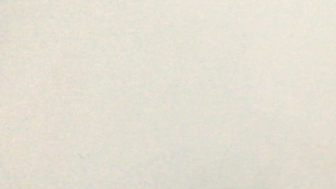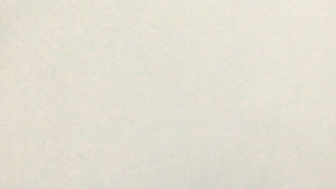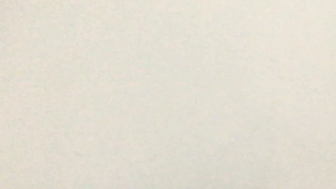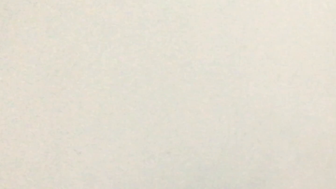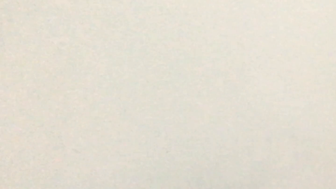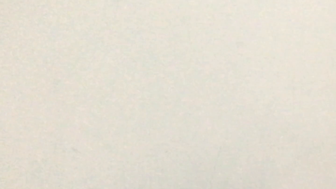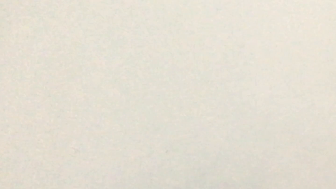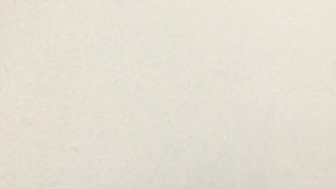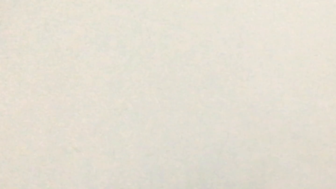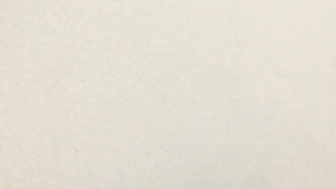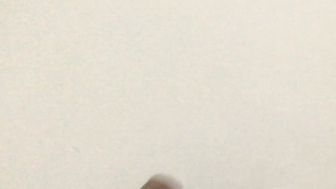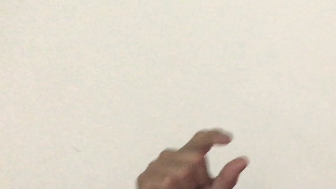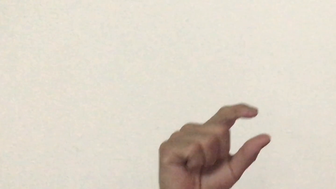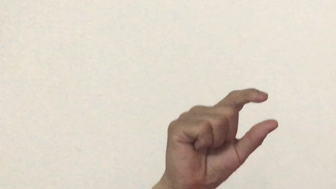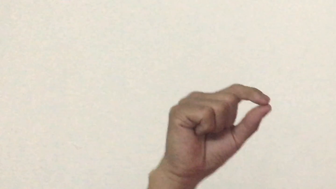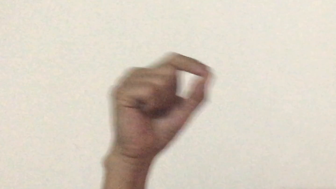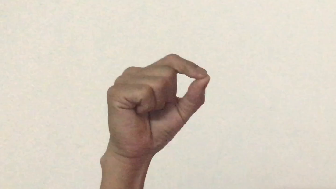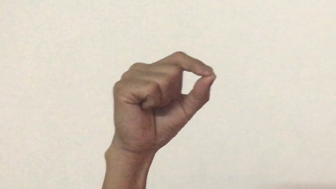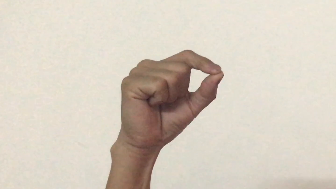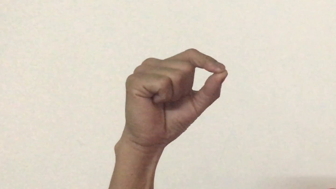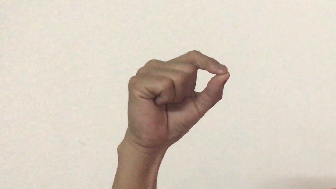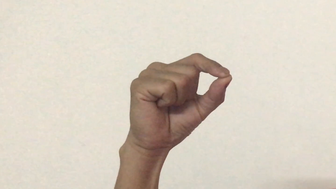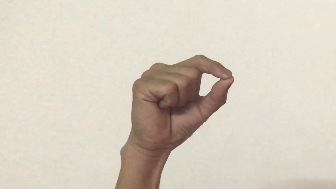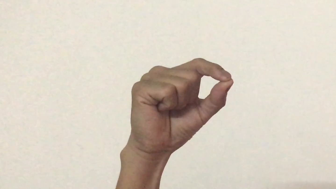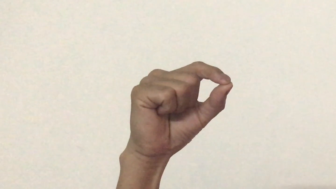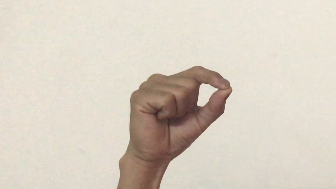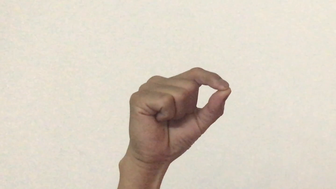क्ष